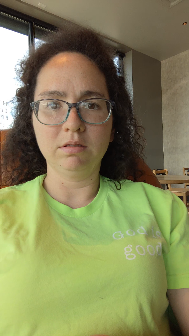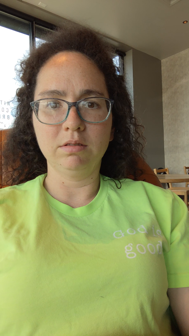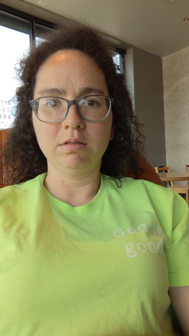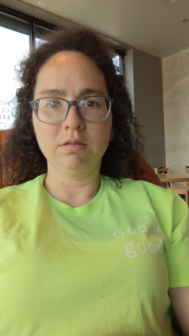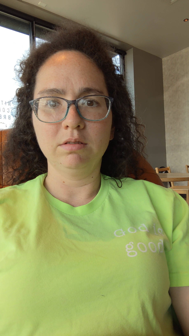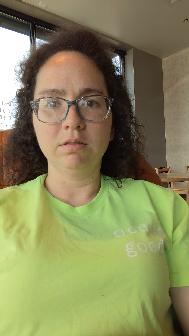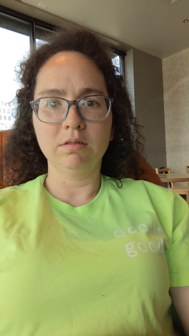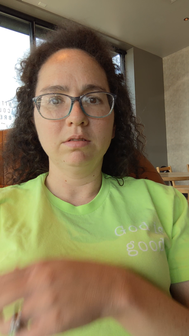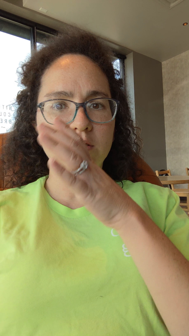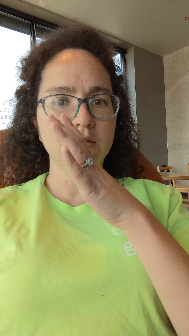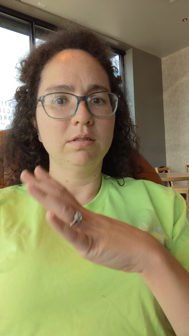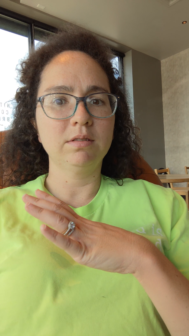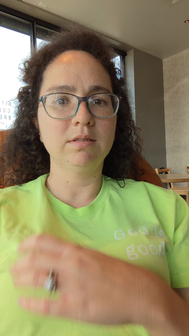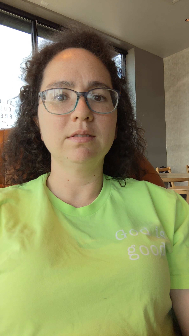lady